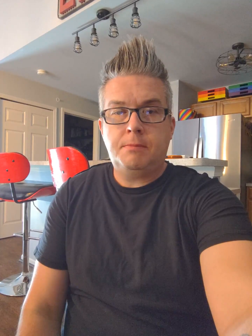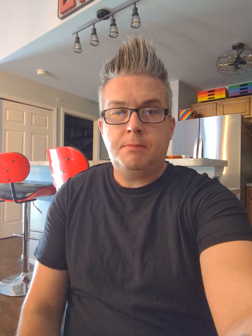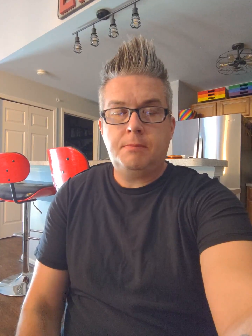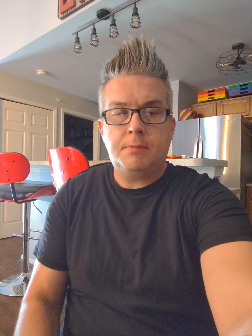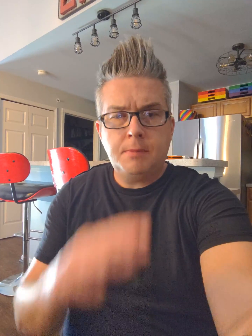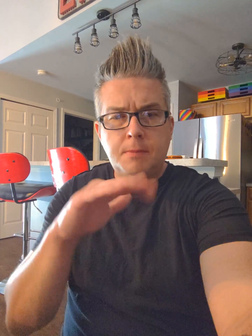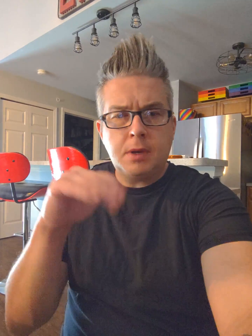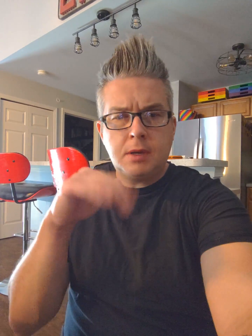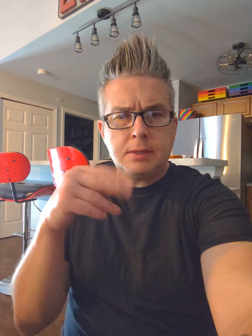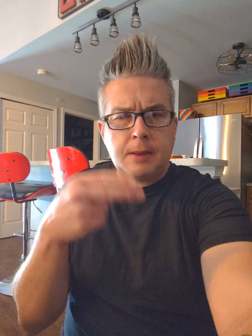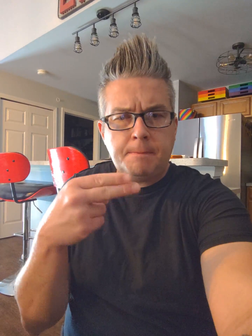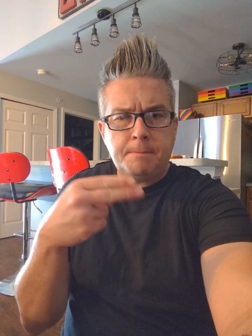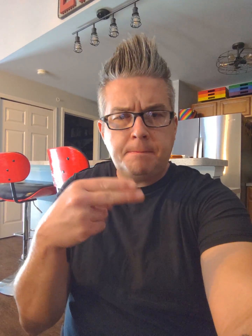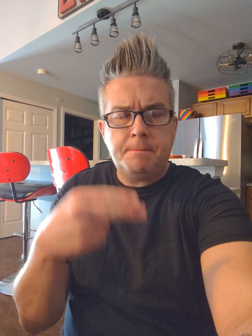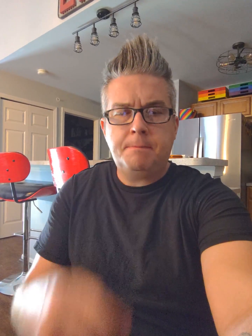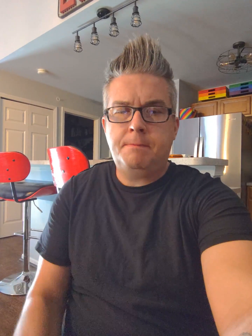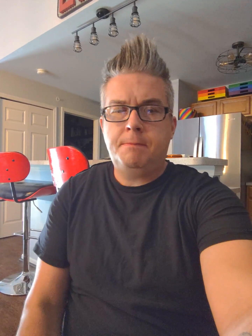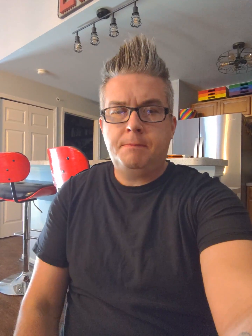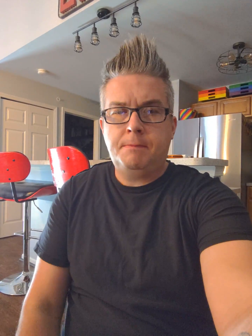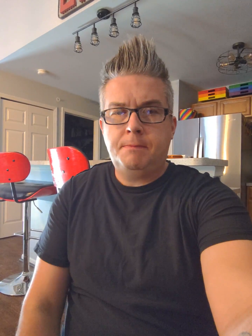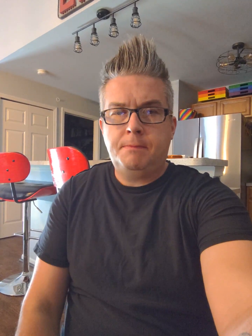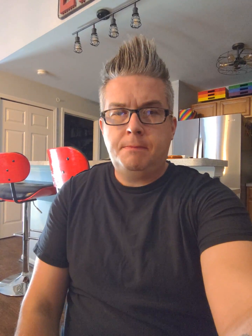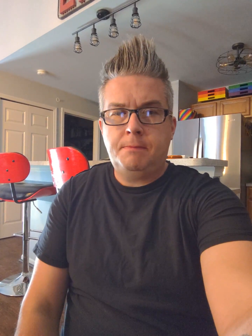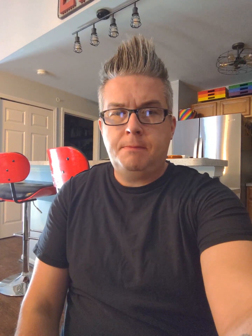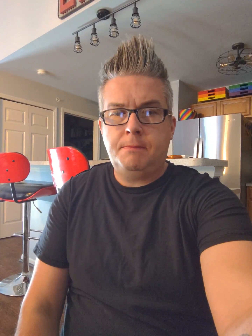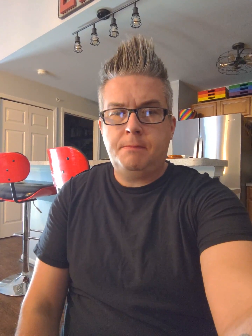pet's name